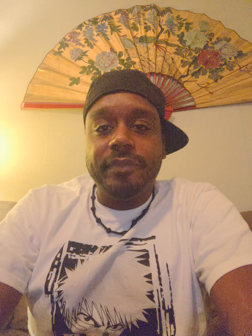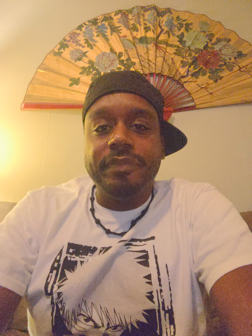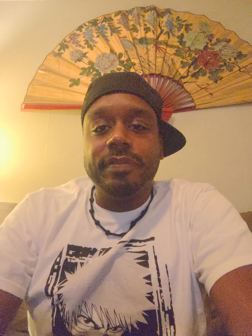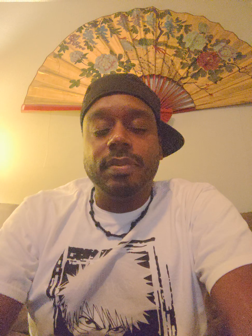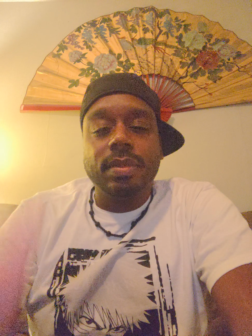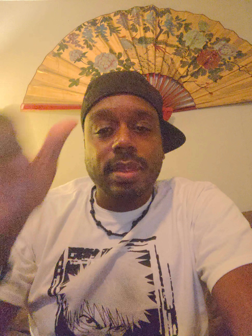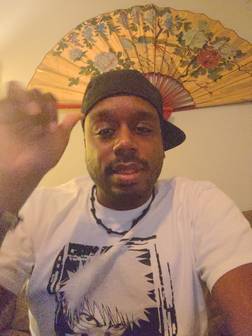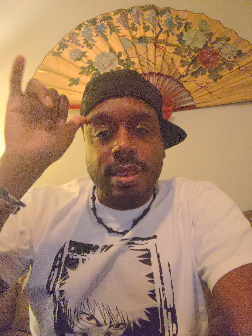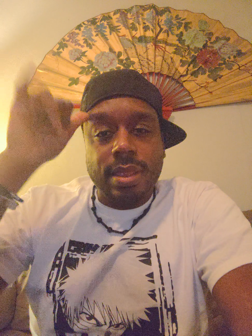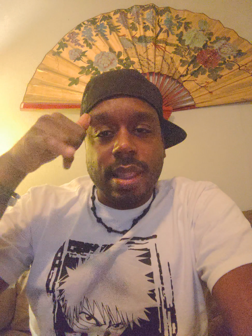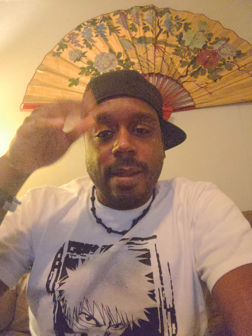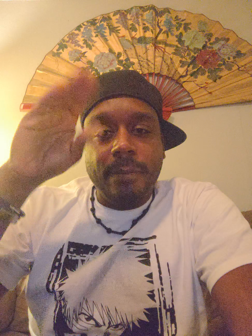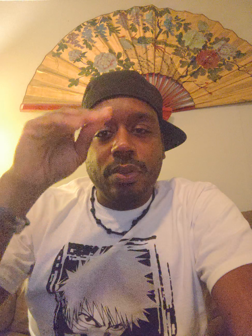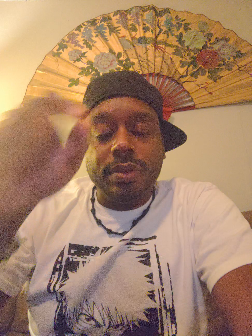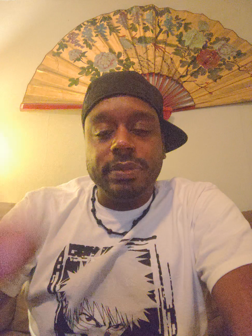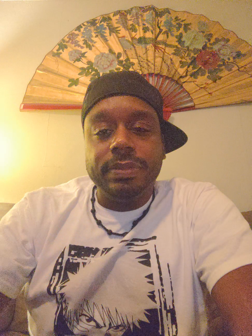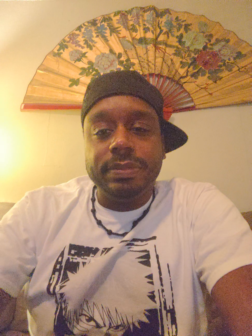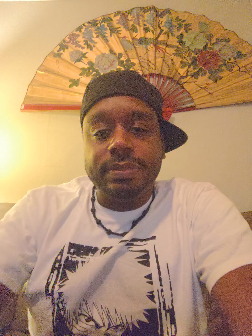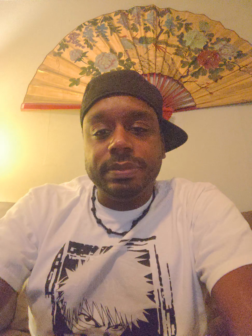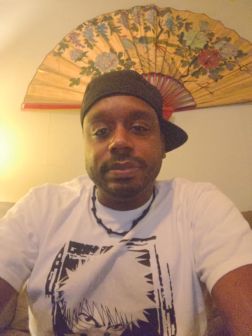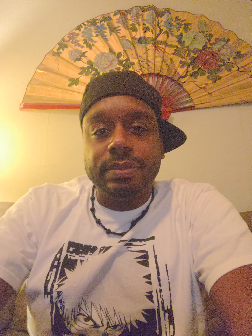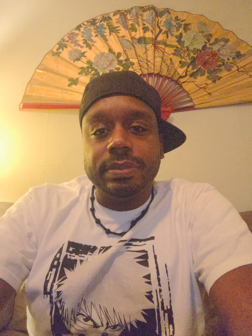cowboy